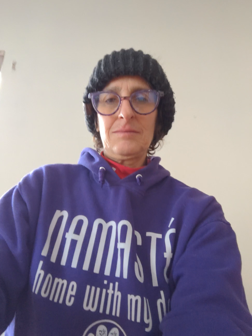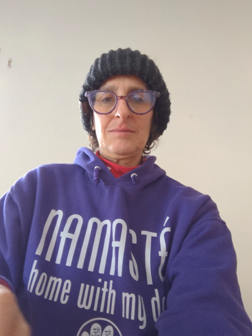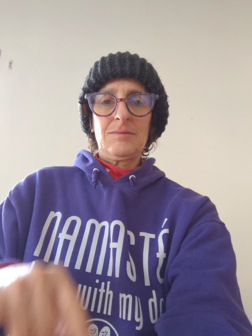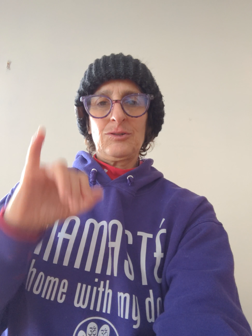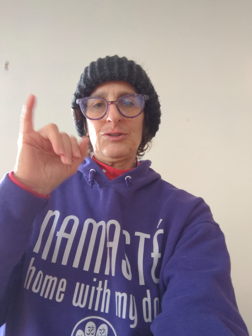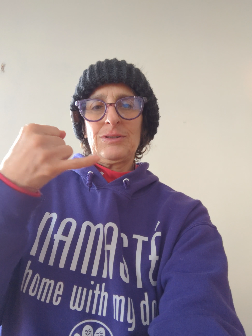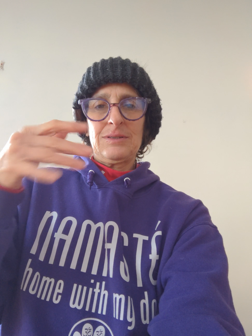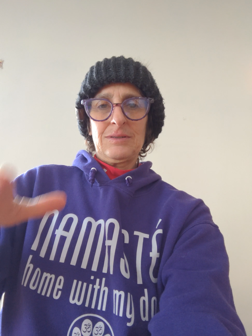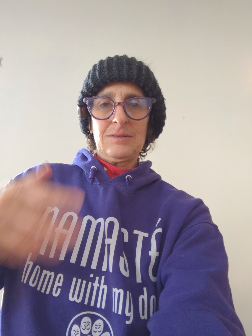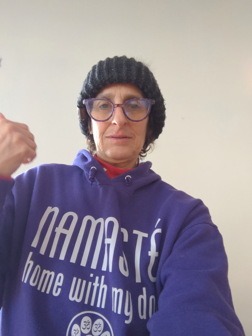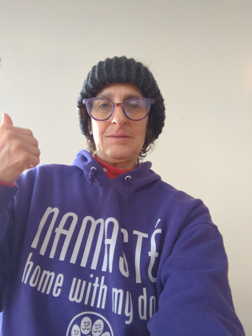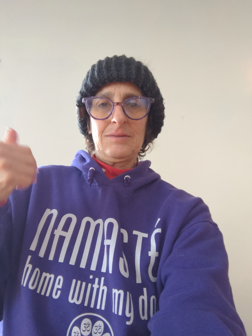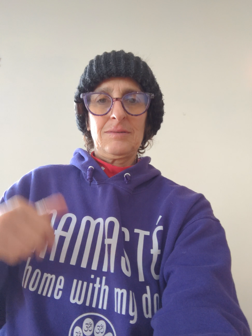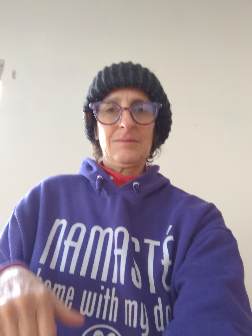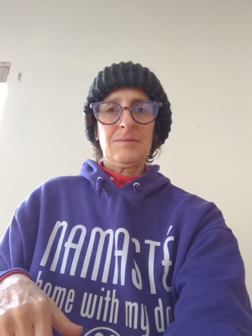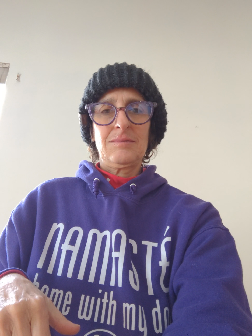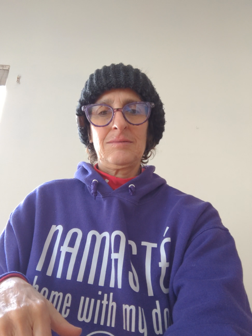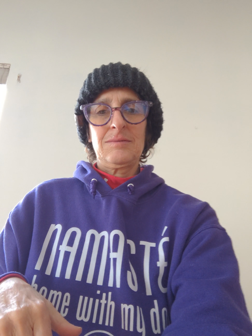jeans